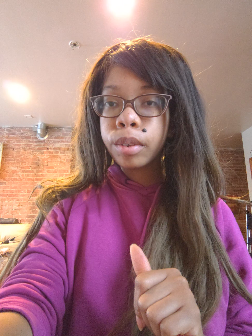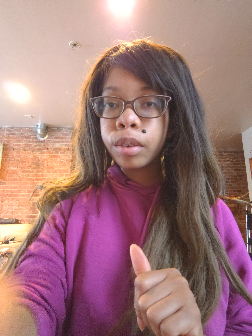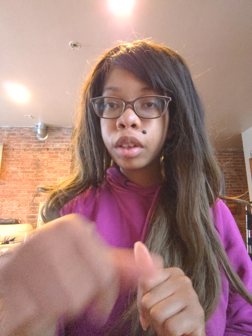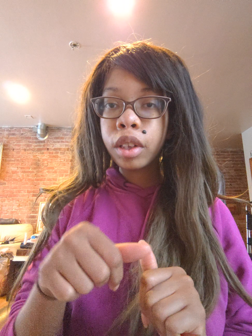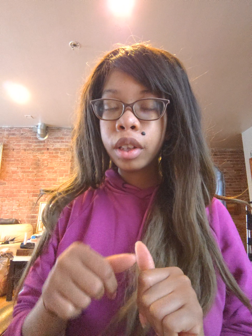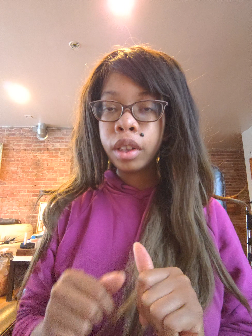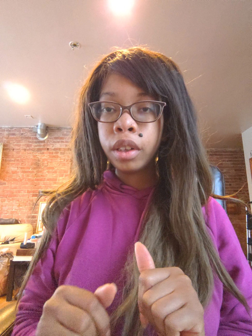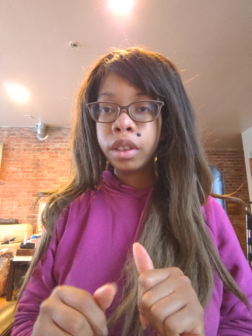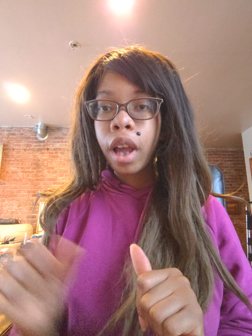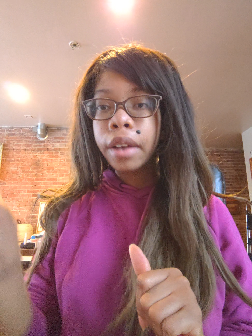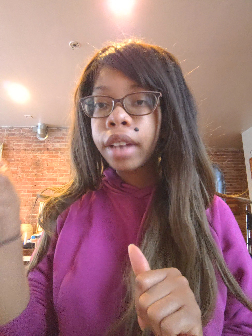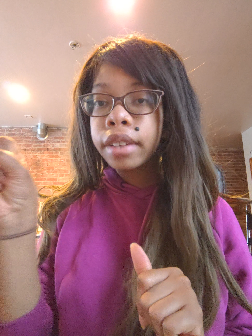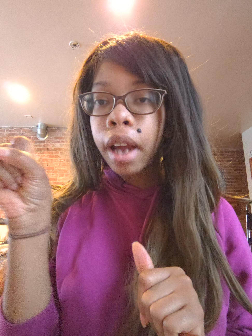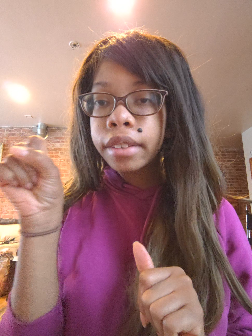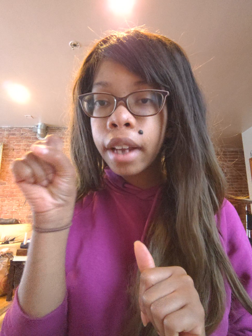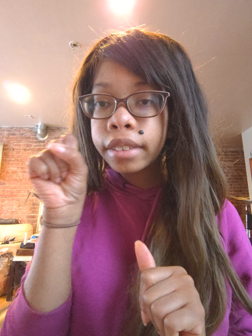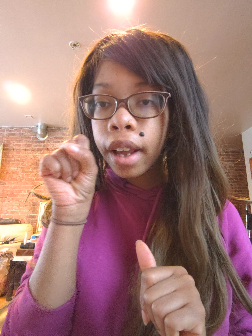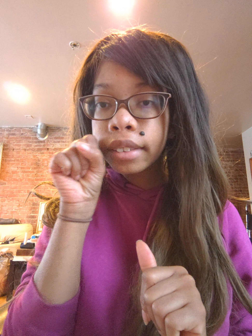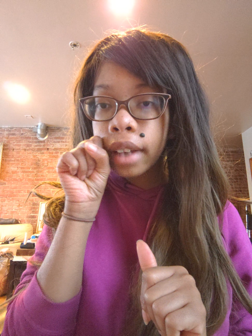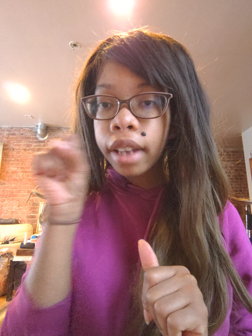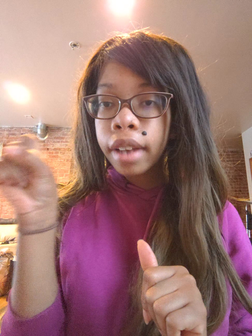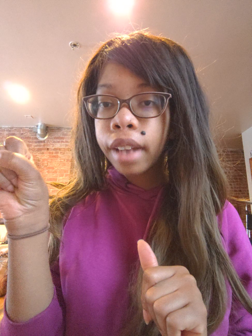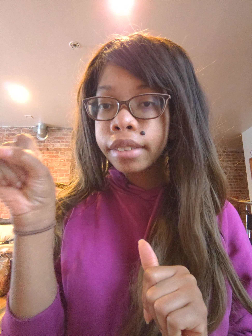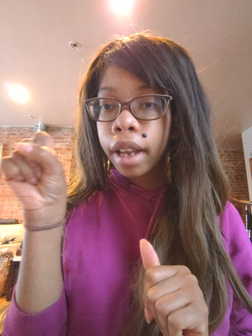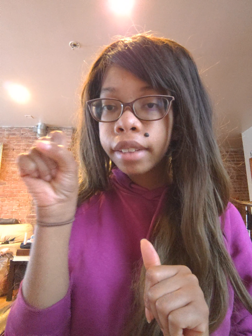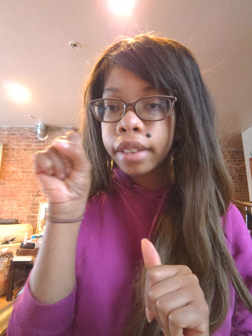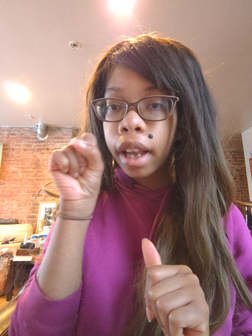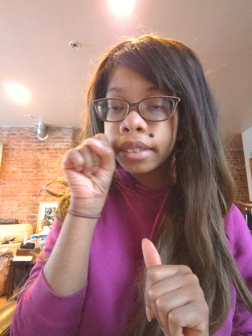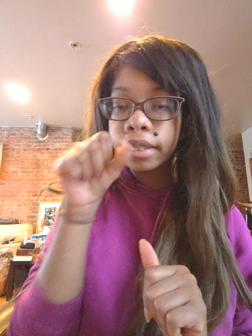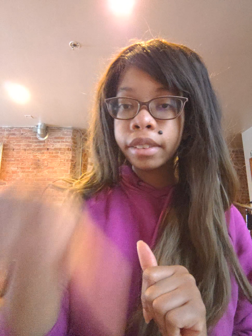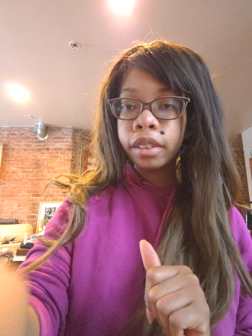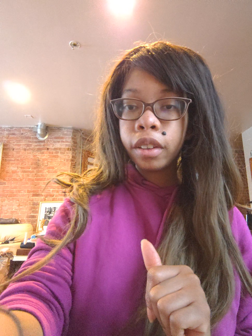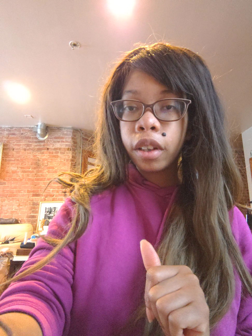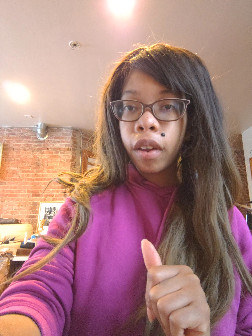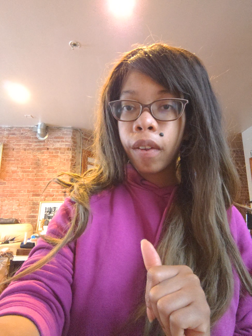carrot